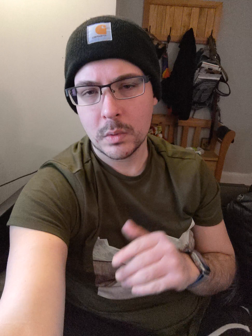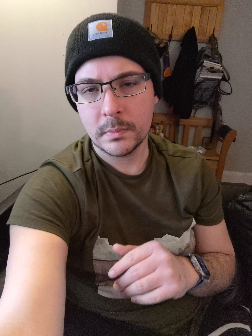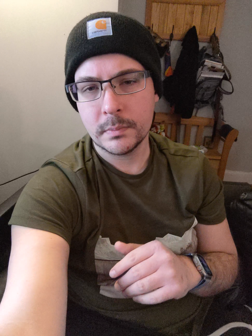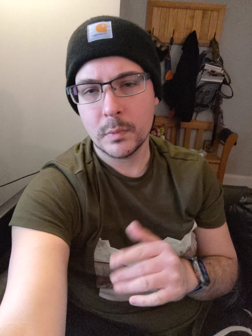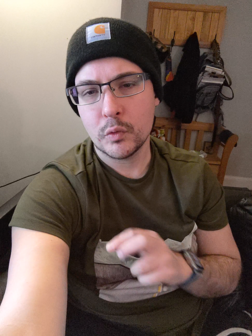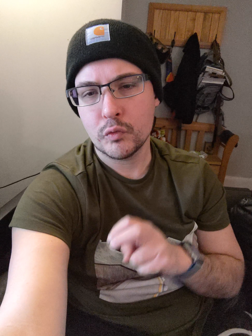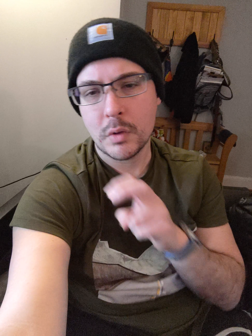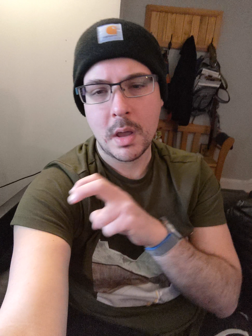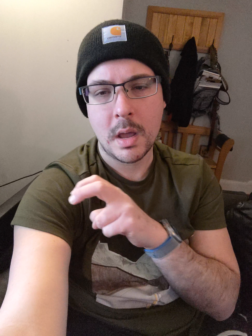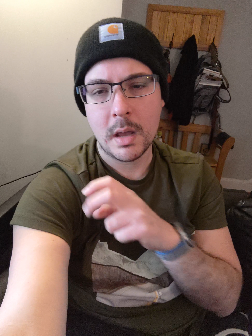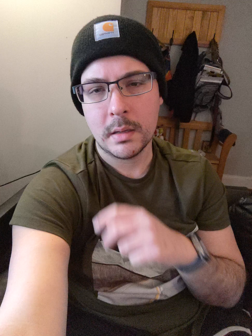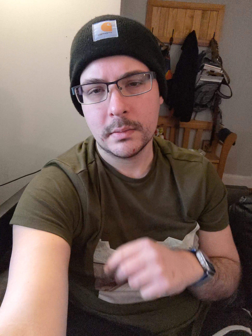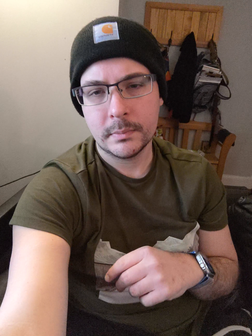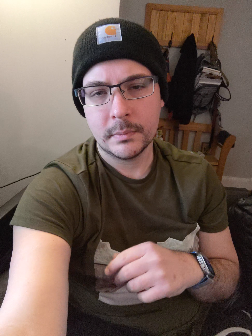ride